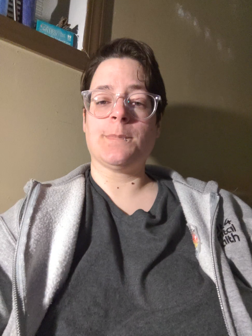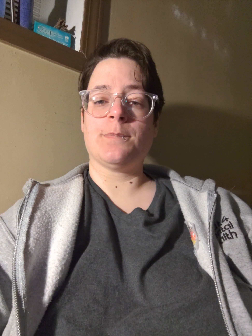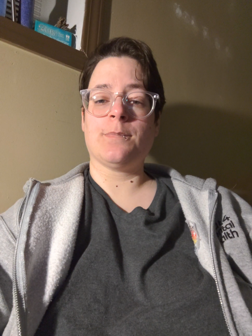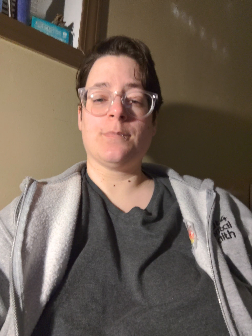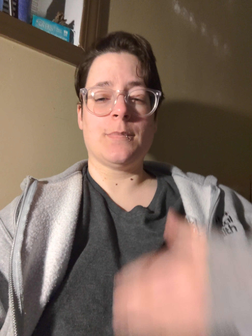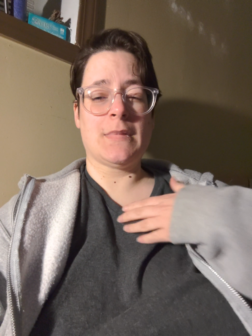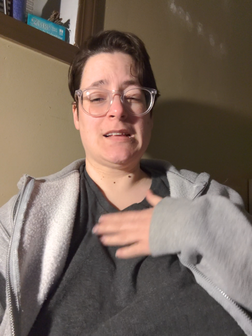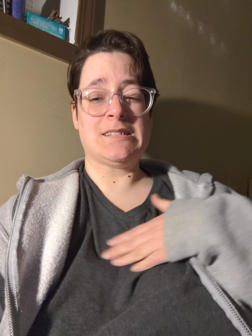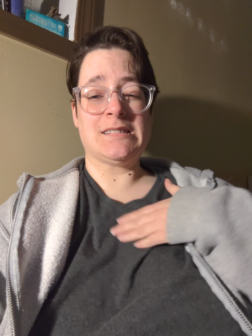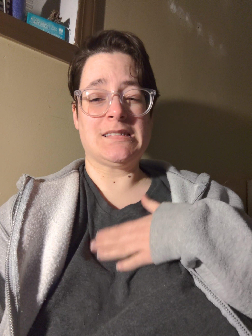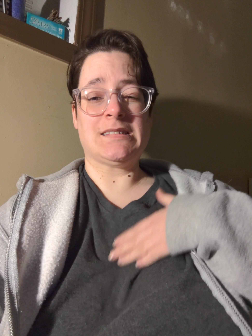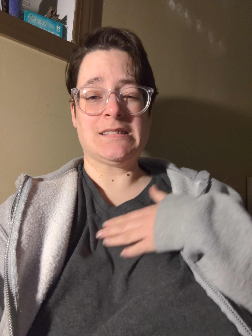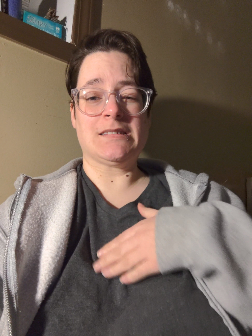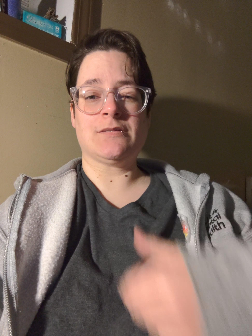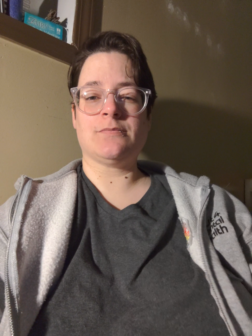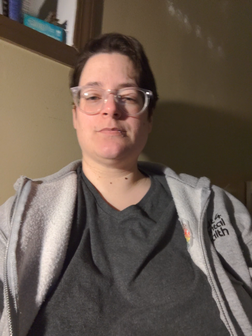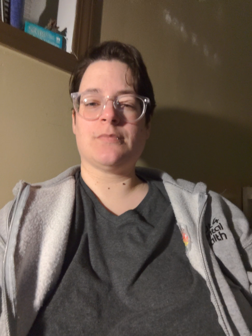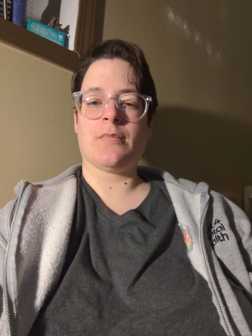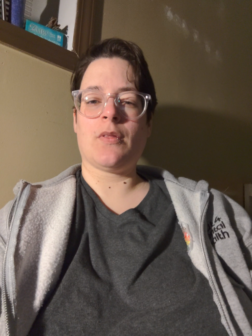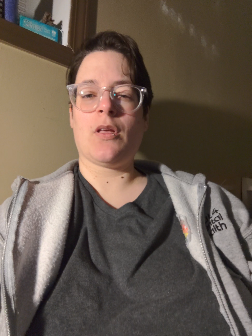please